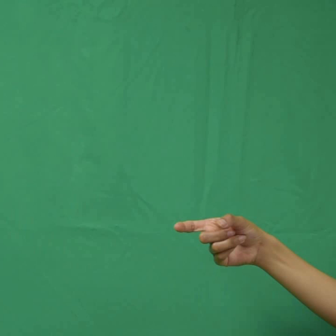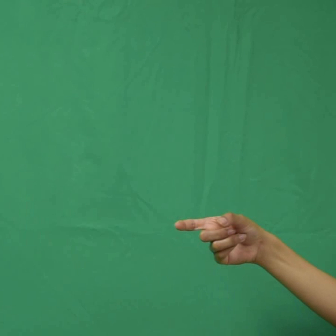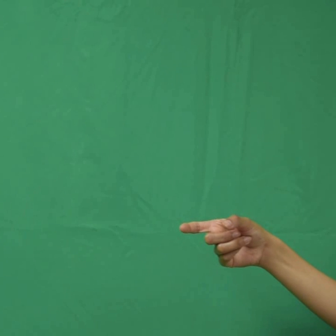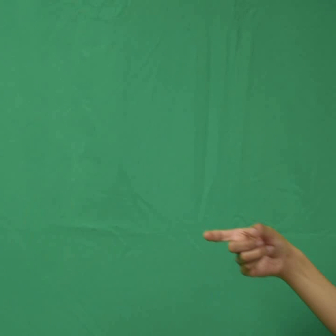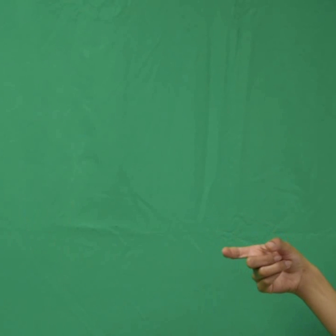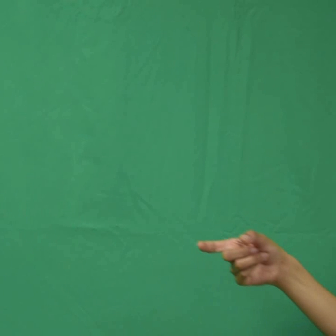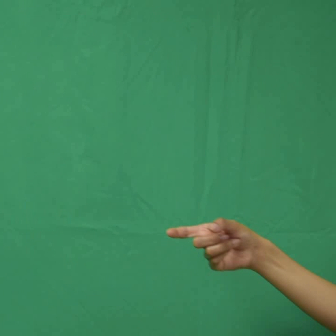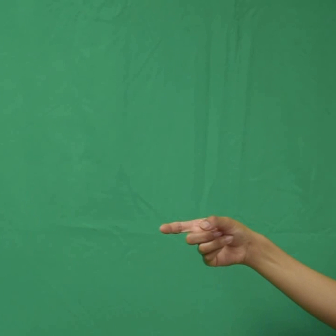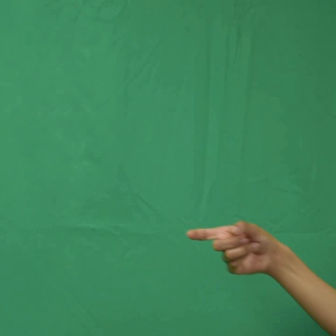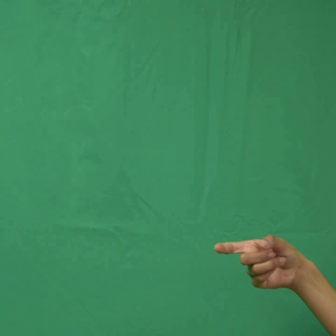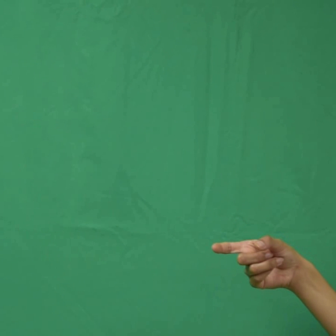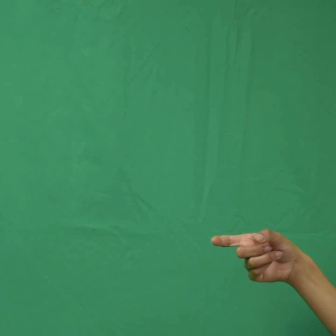X